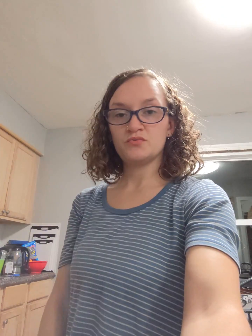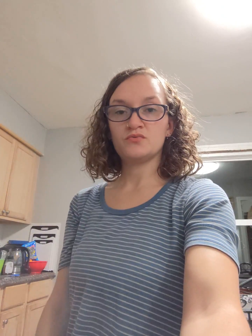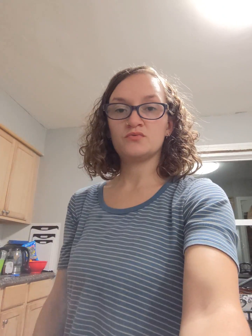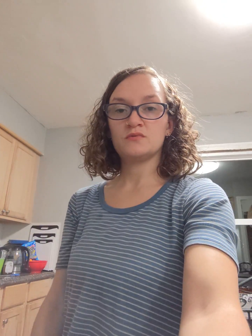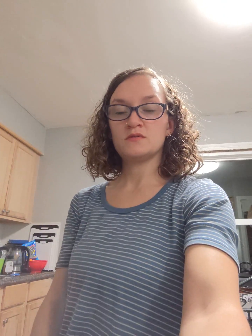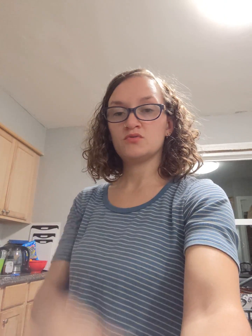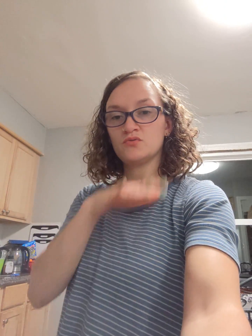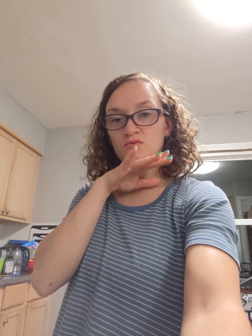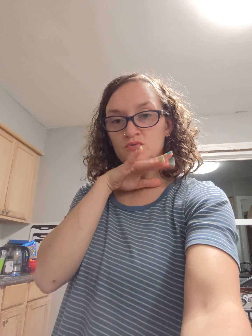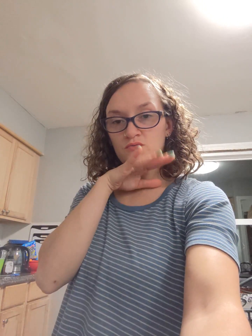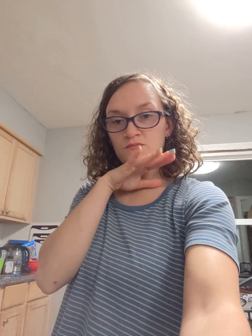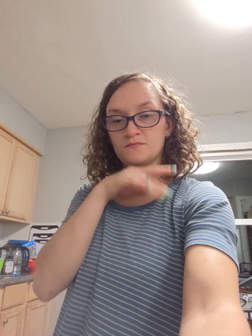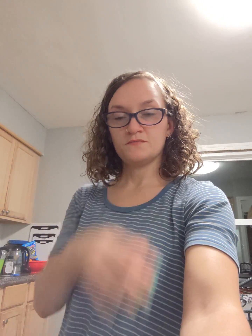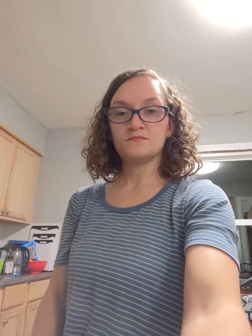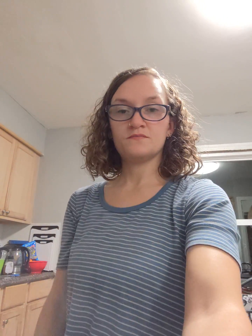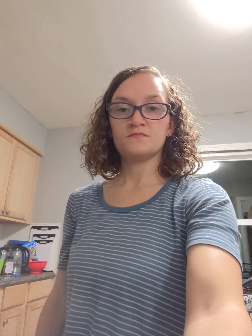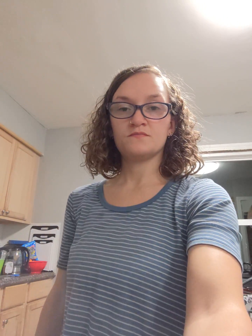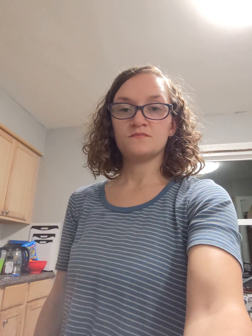naughty